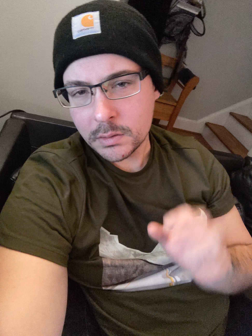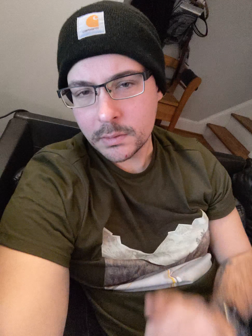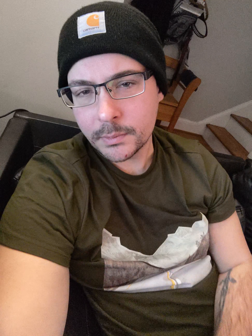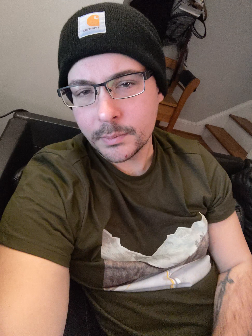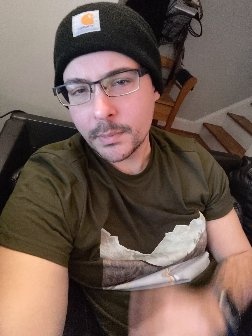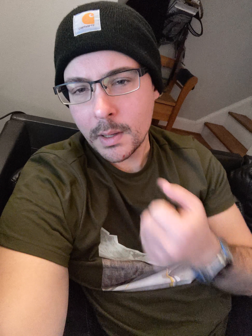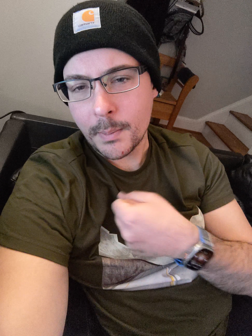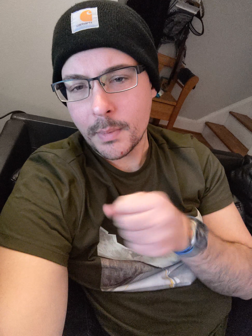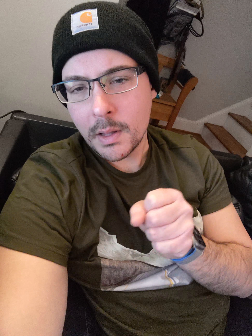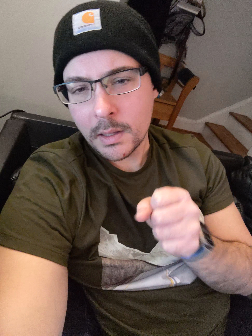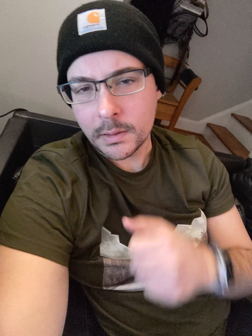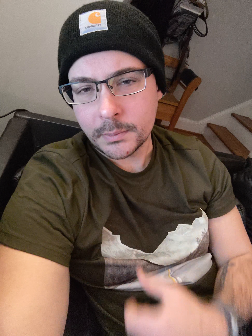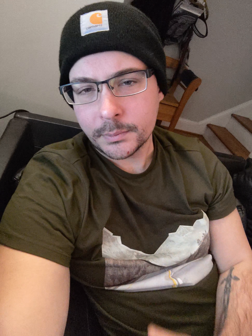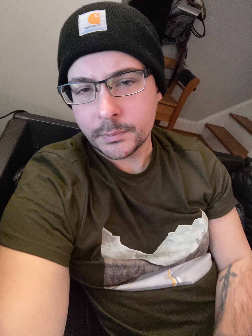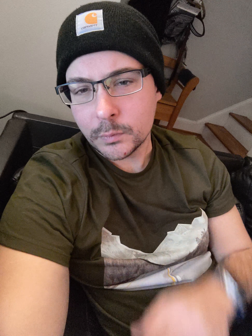make